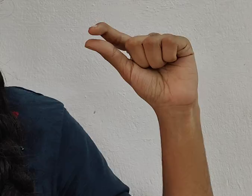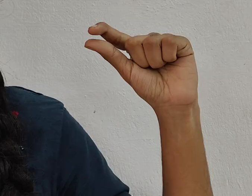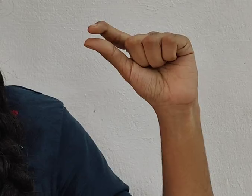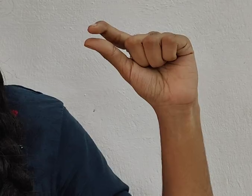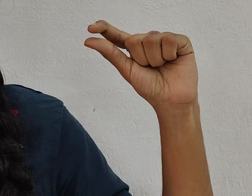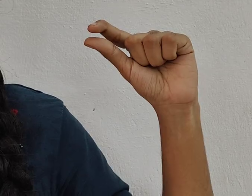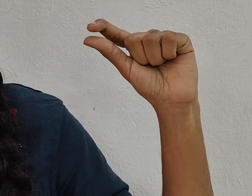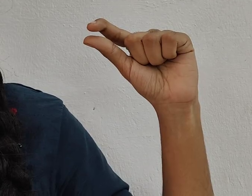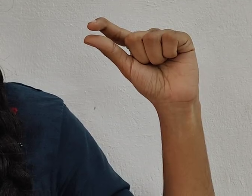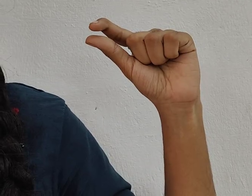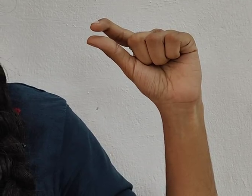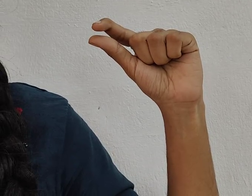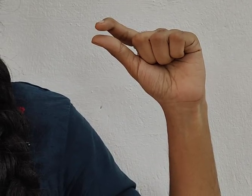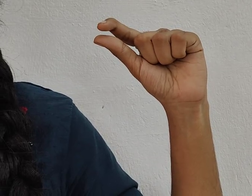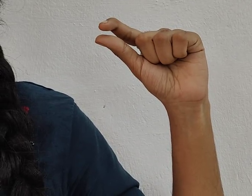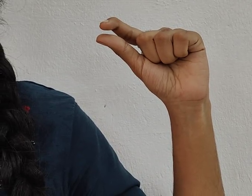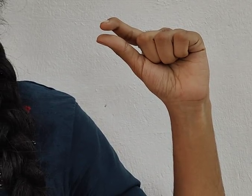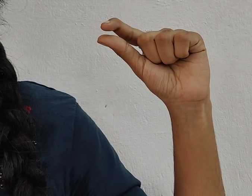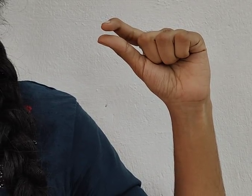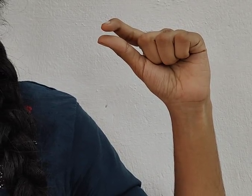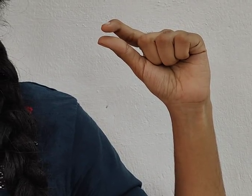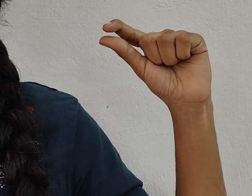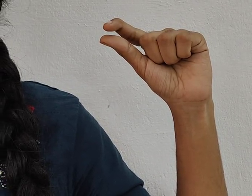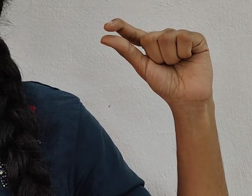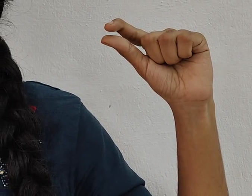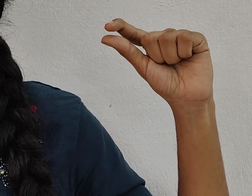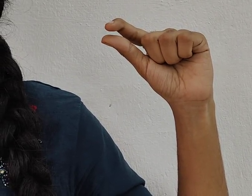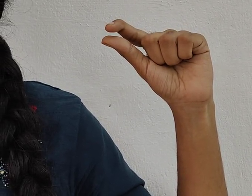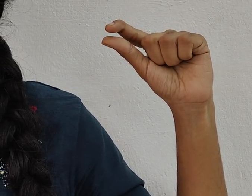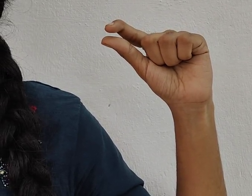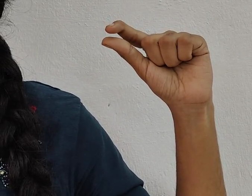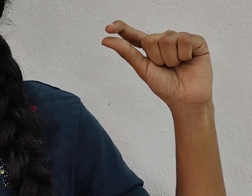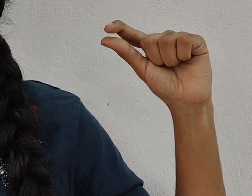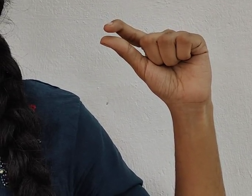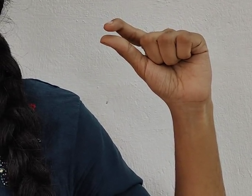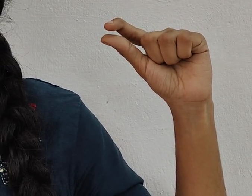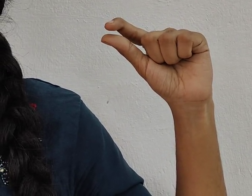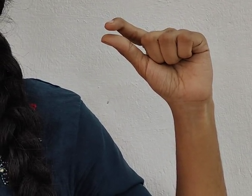ഉ